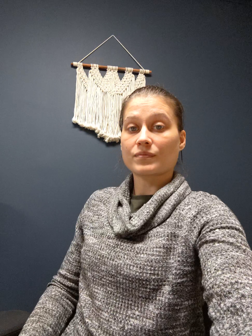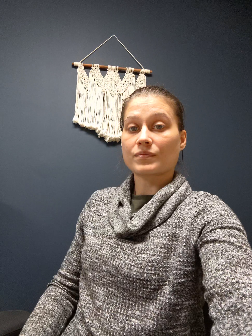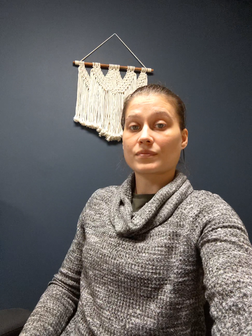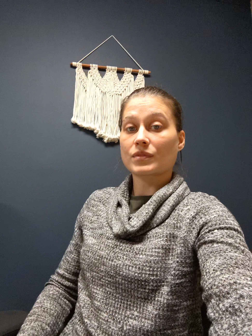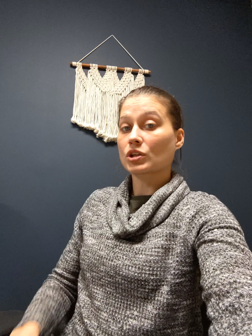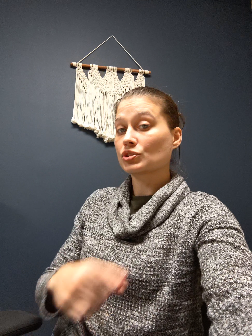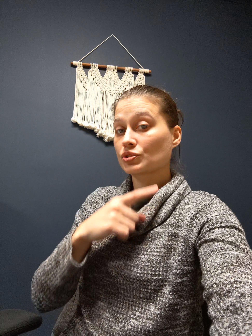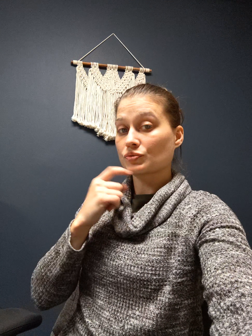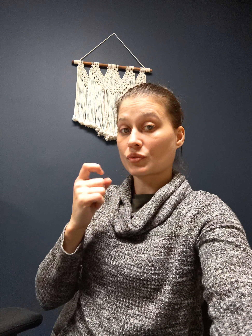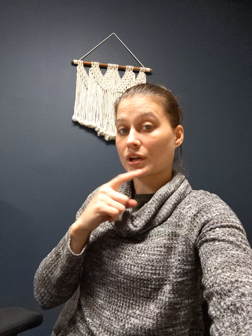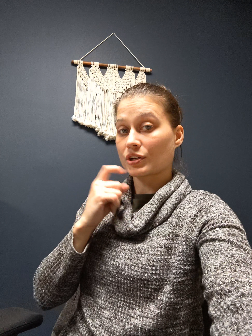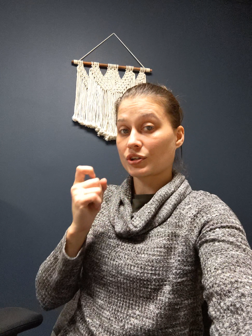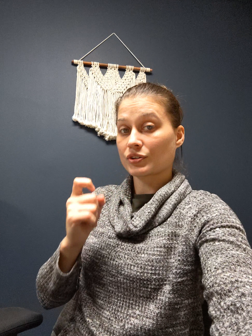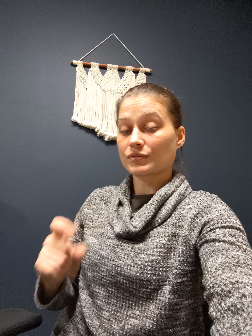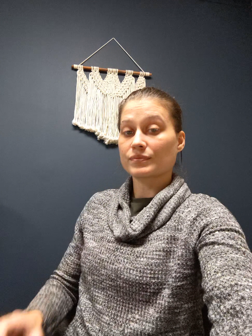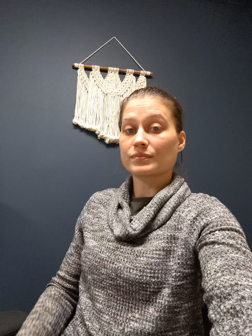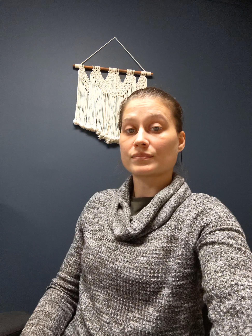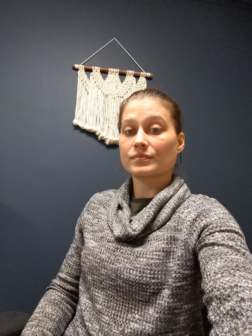dryer